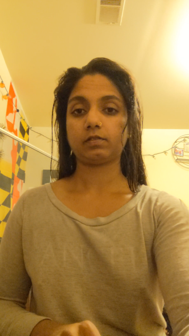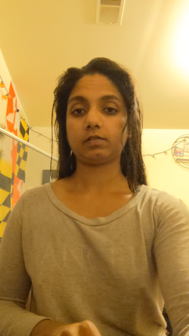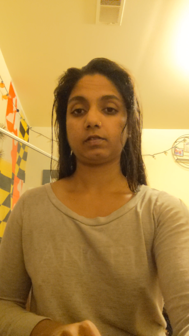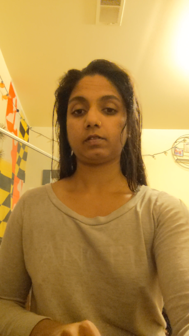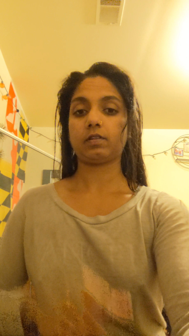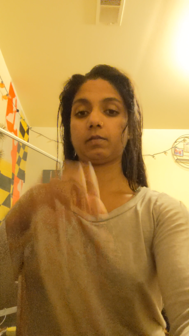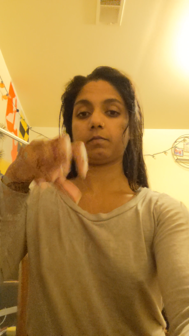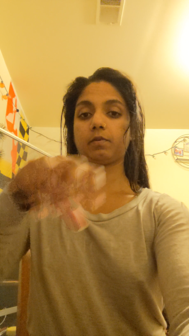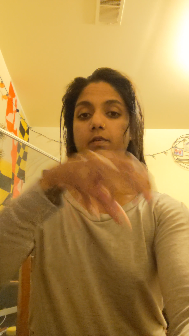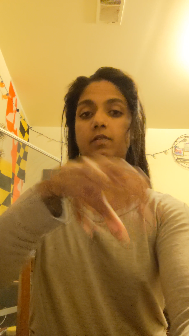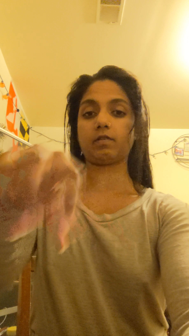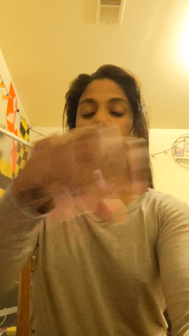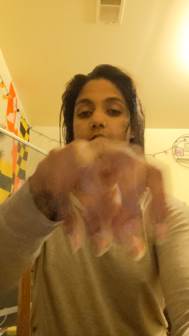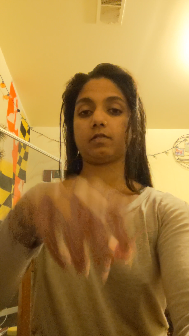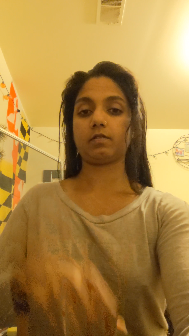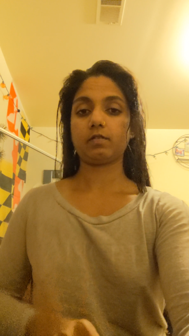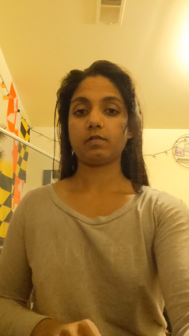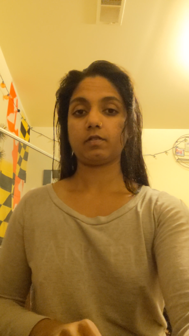block